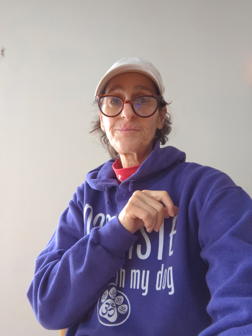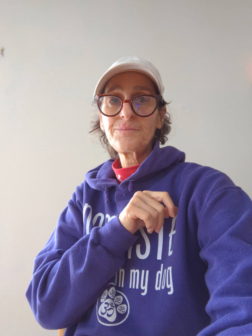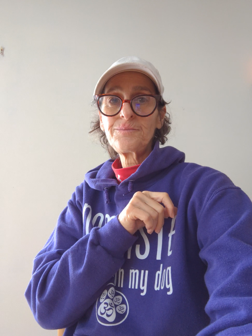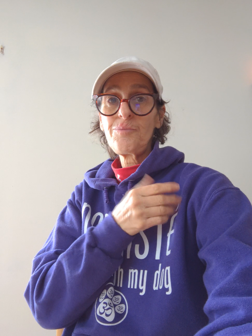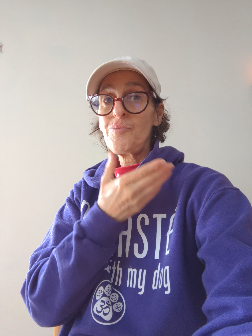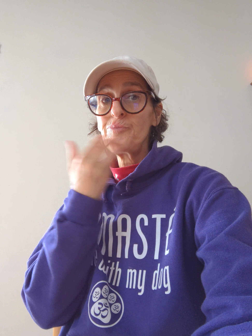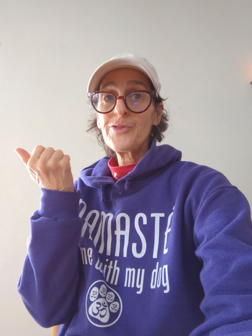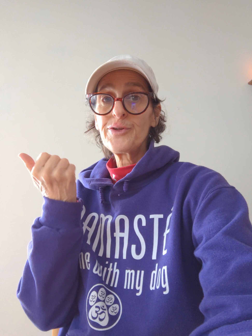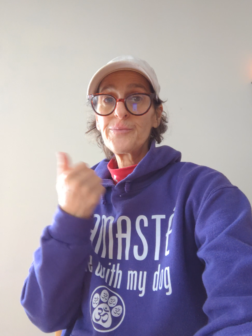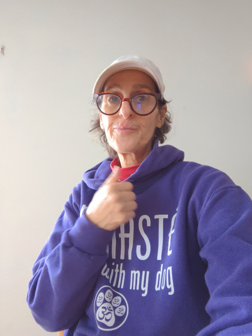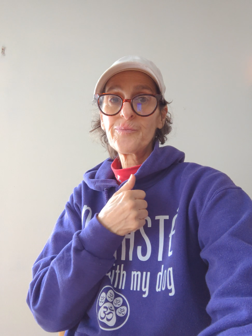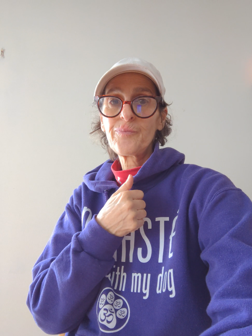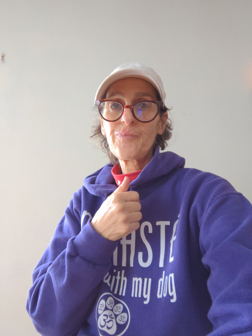better